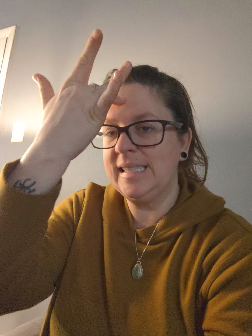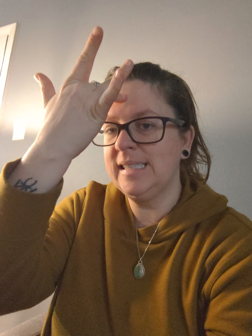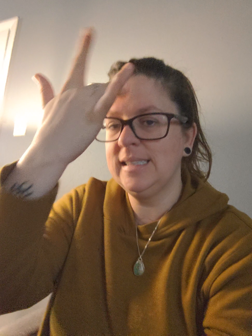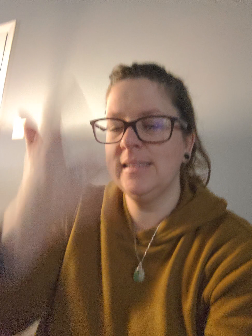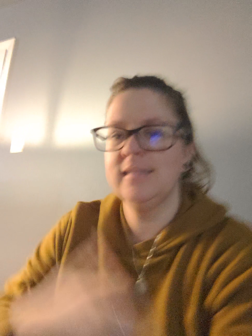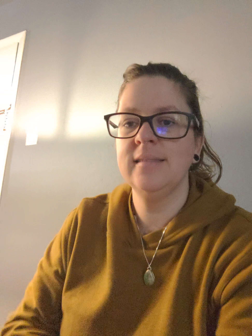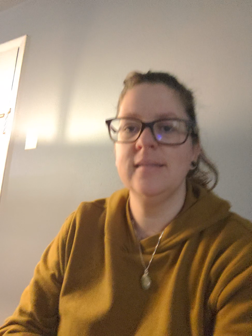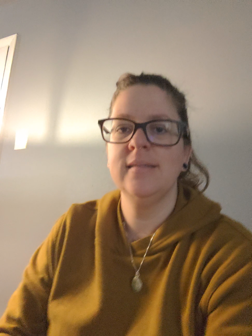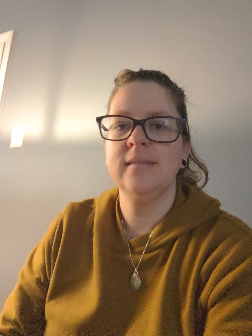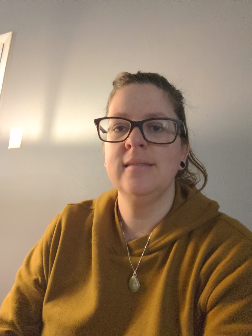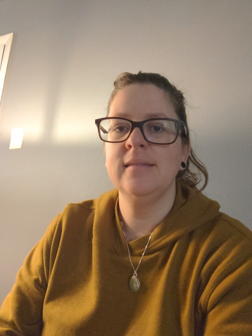sick